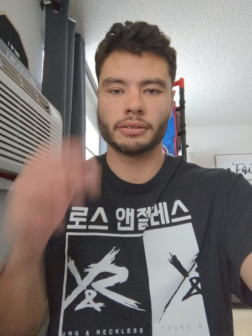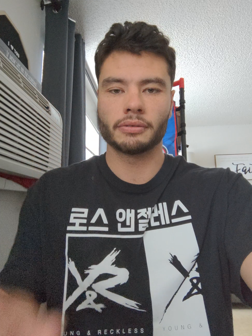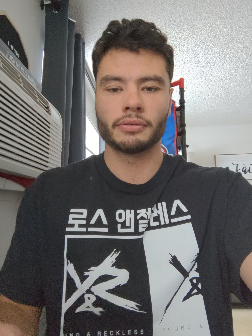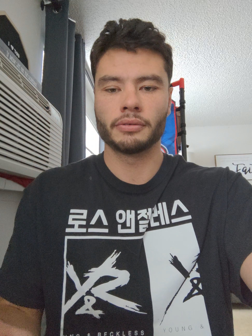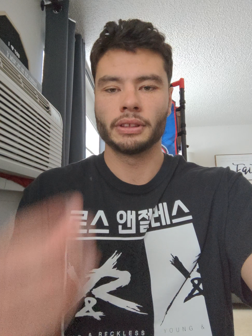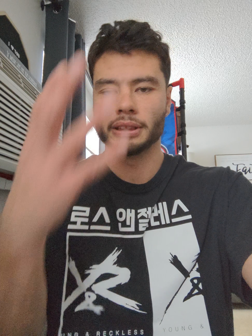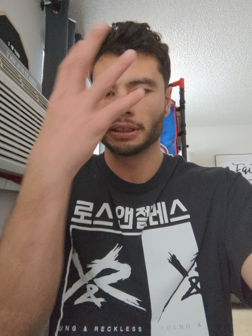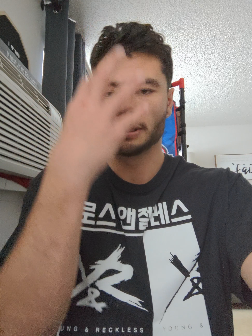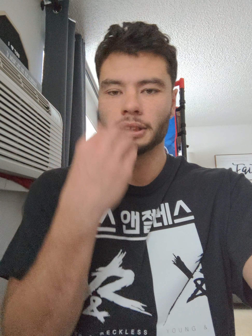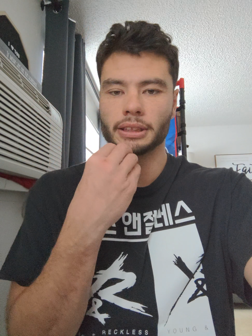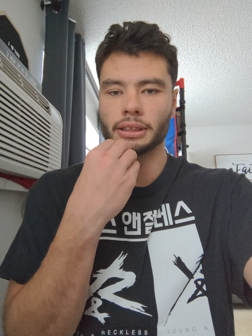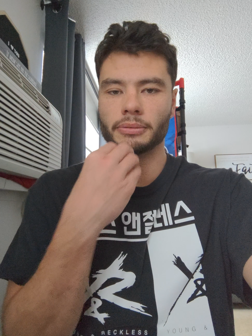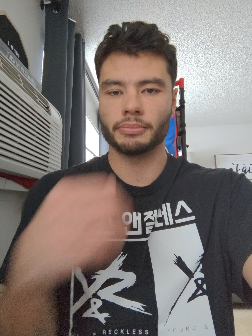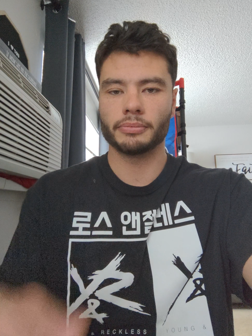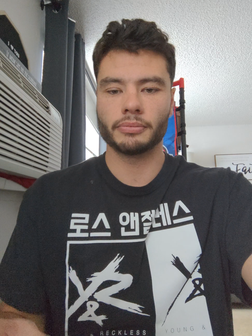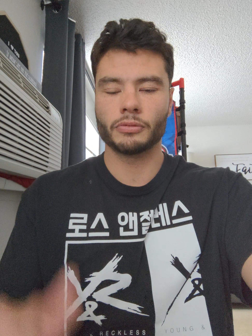sleep